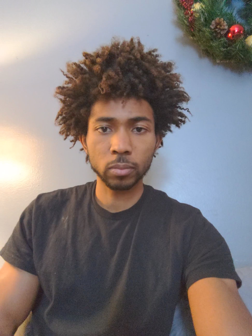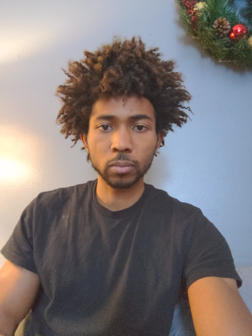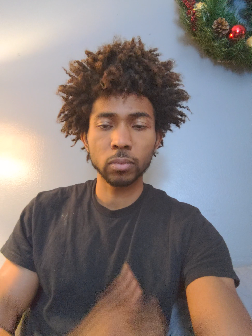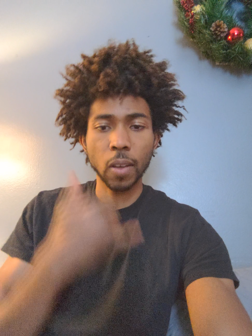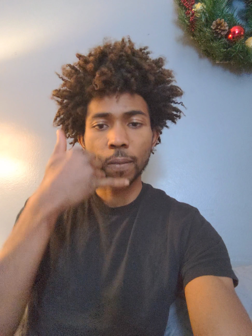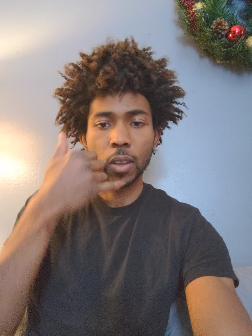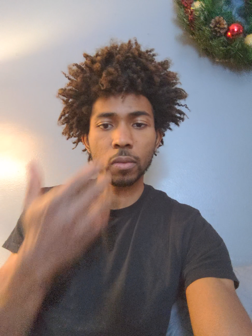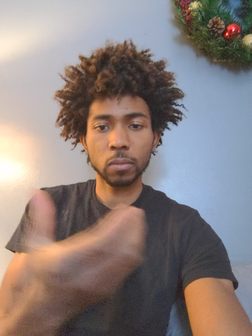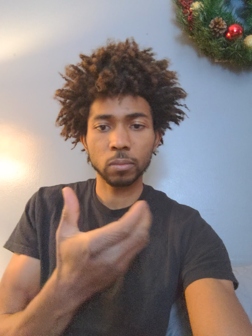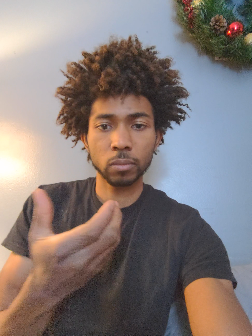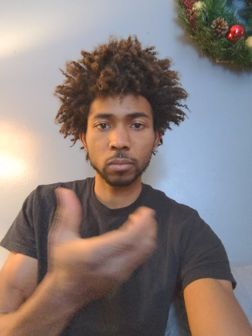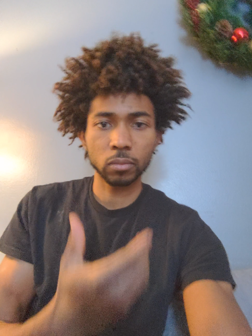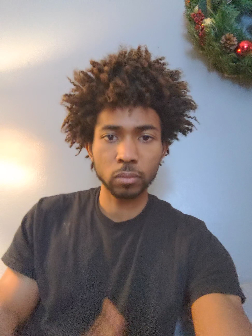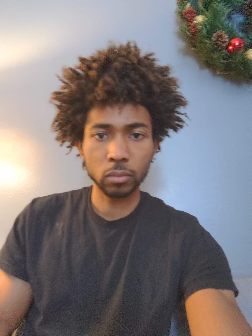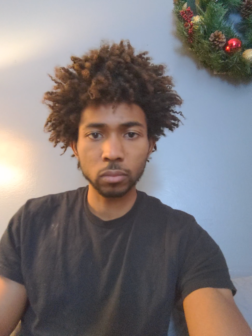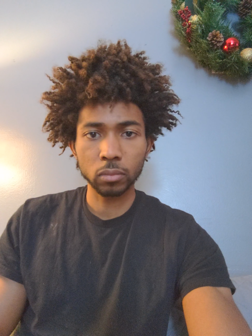call on the phone